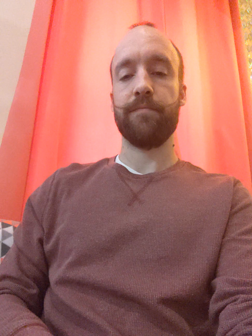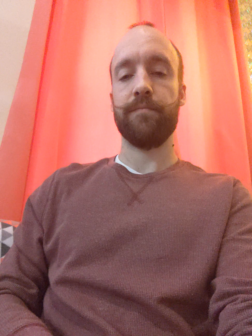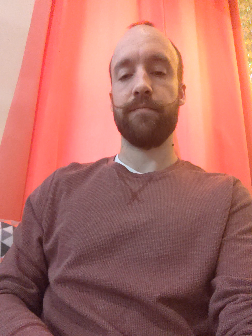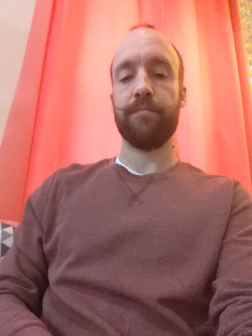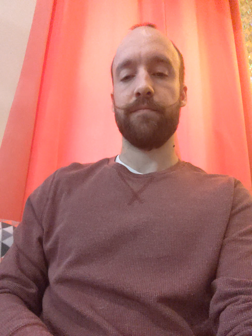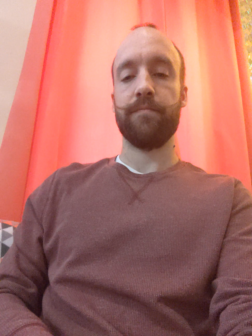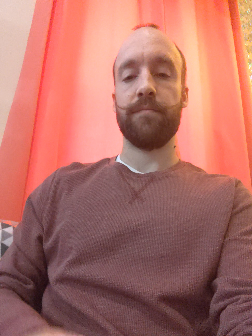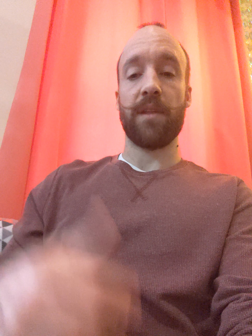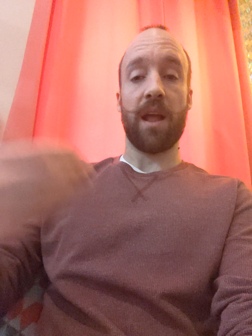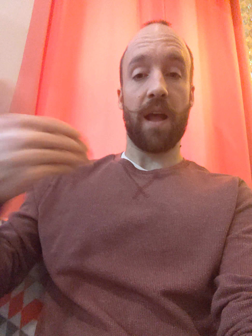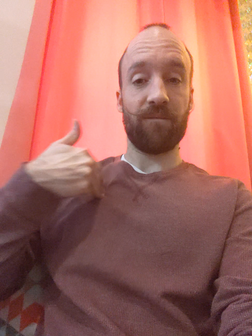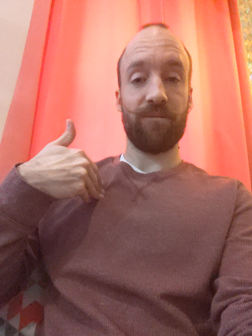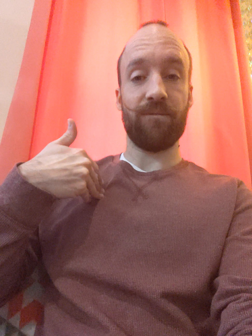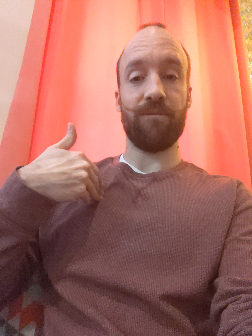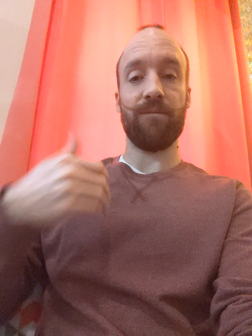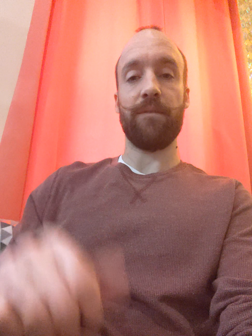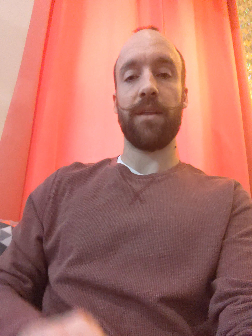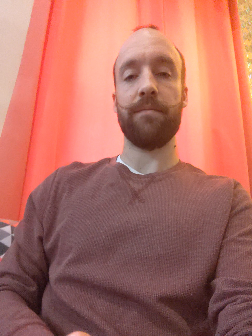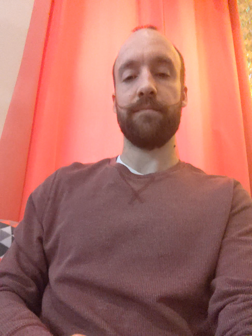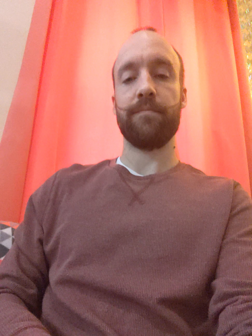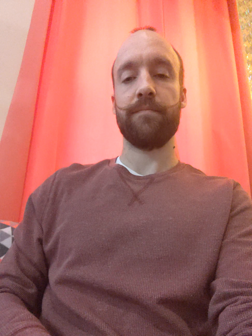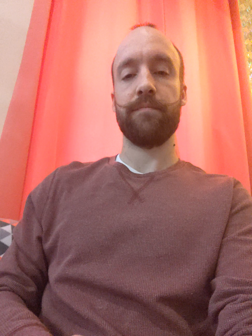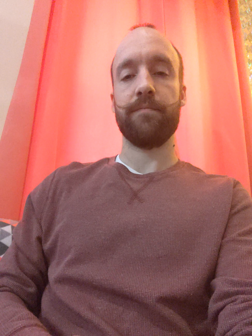have